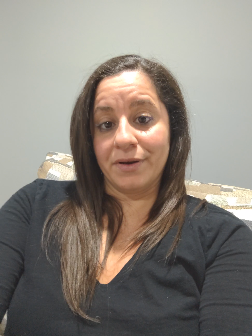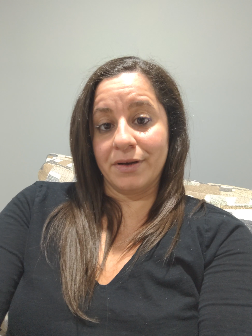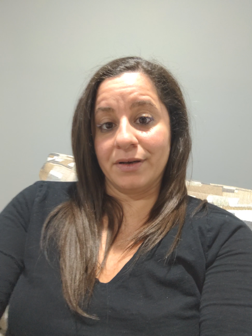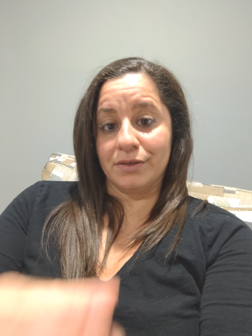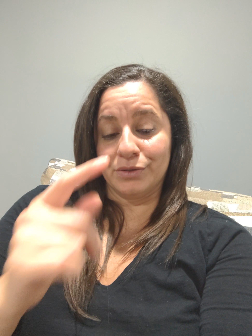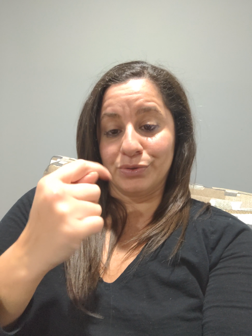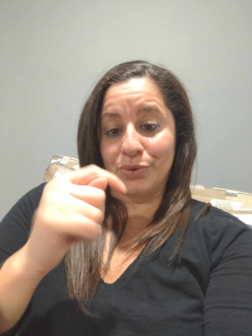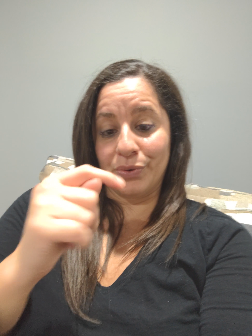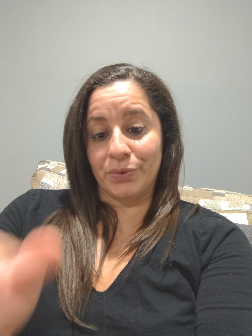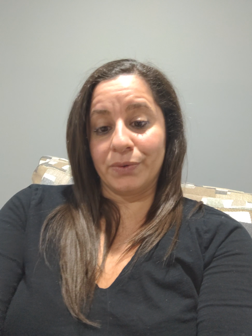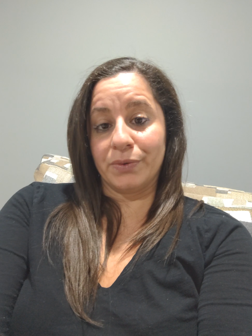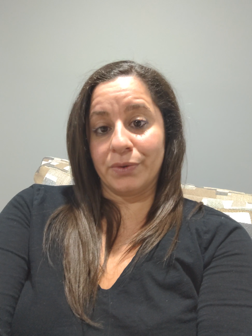toy